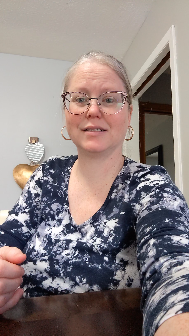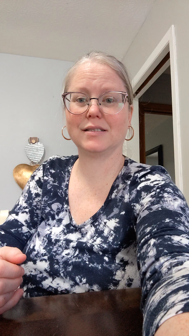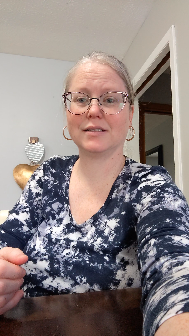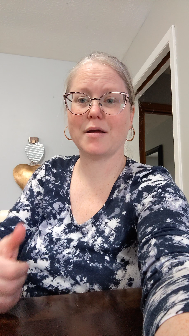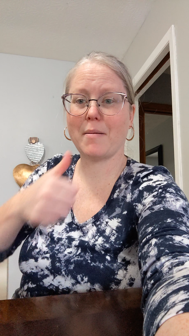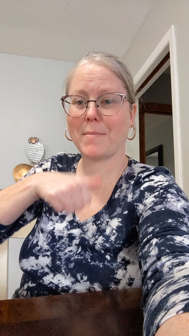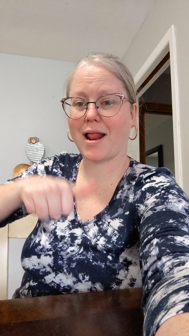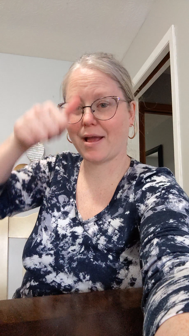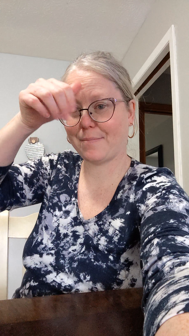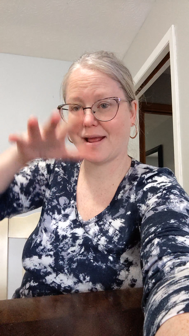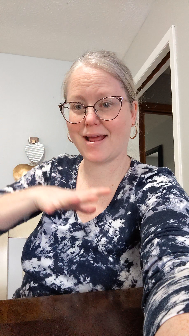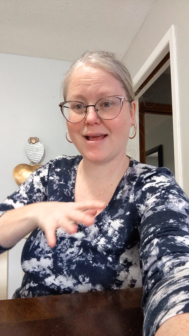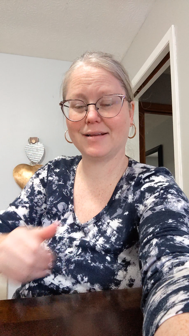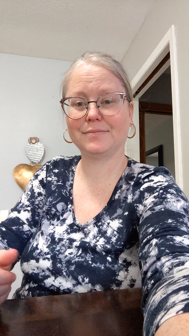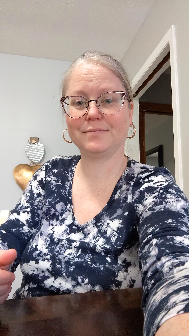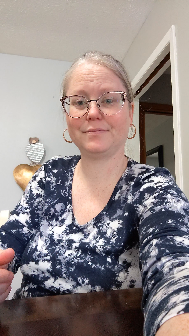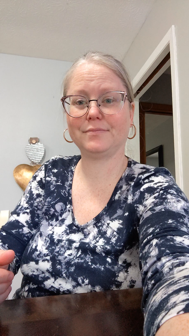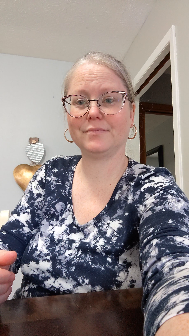mailman